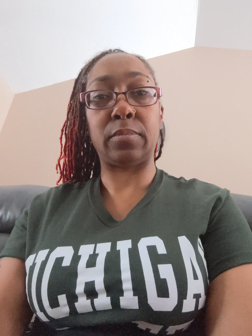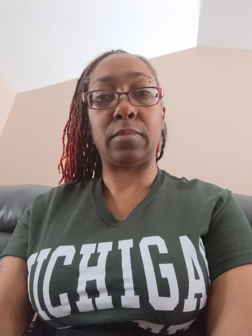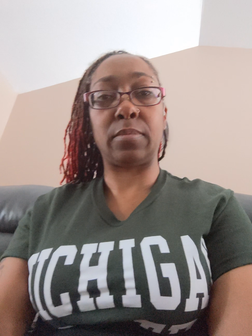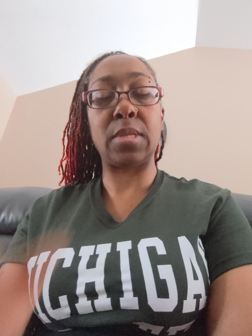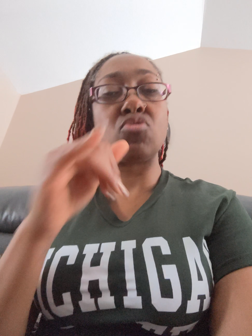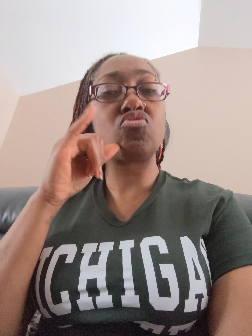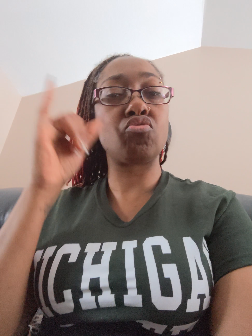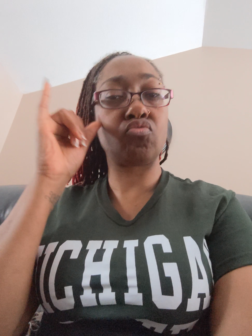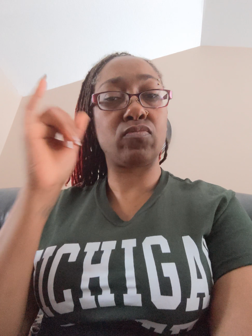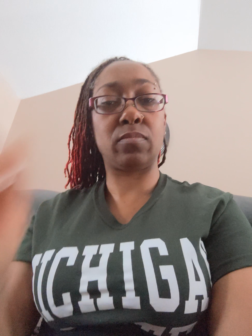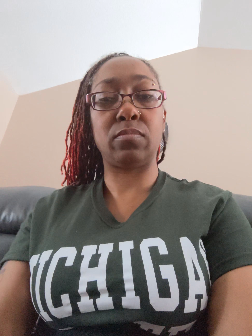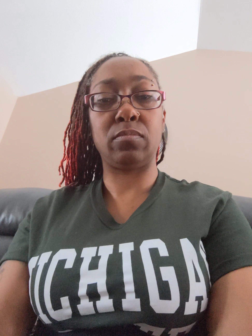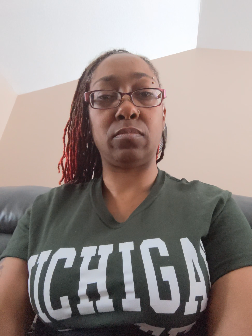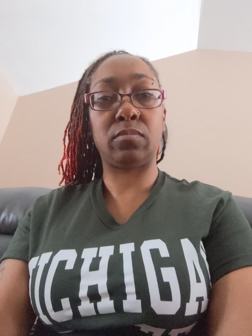yesterday